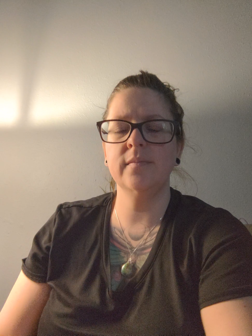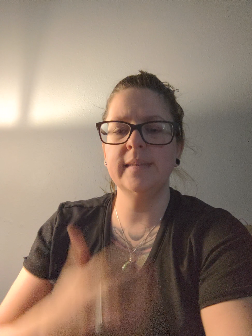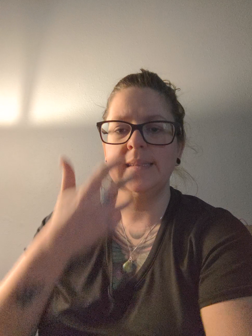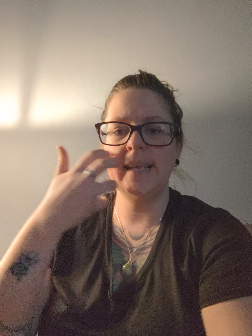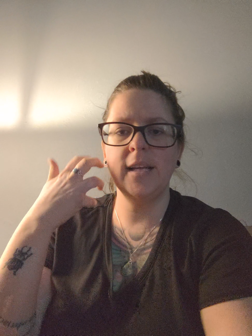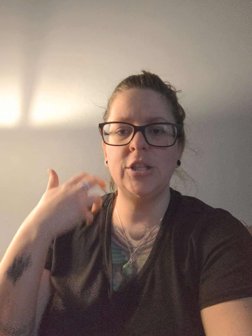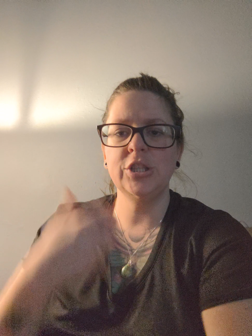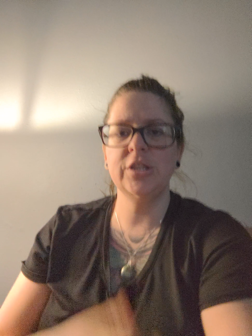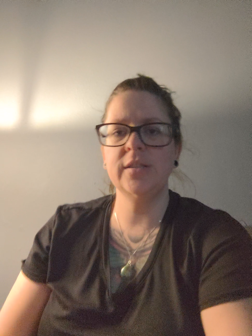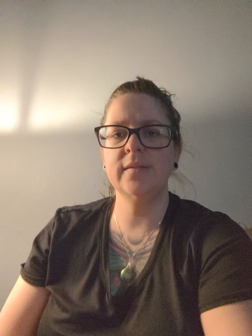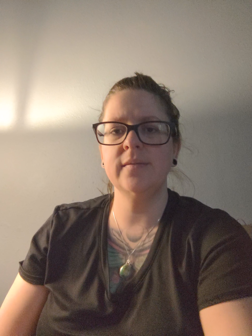tiger